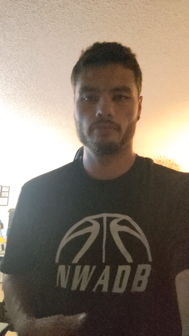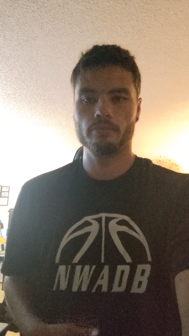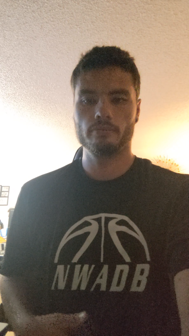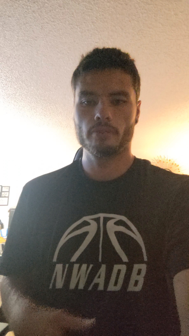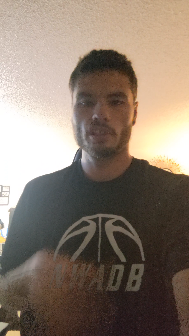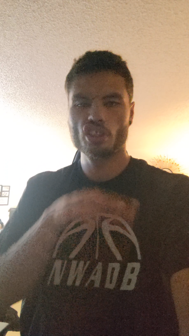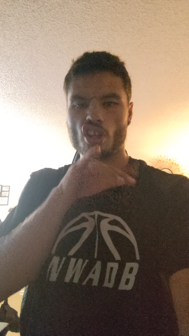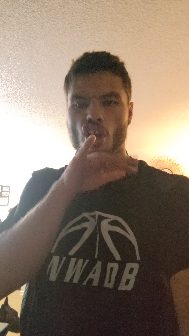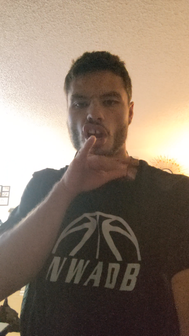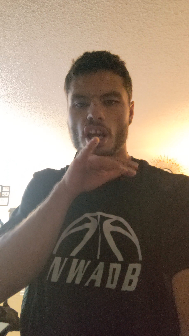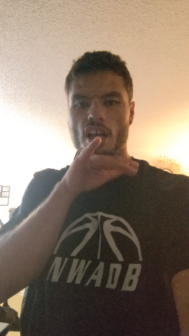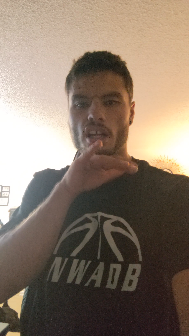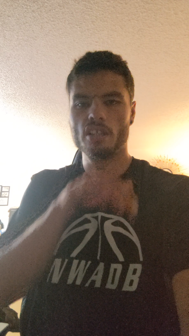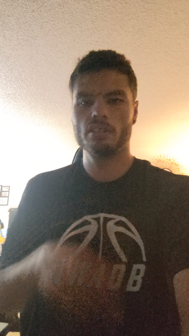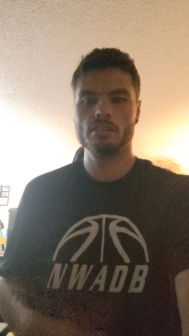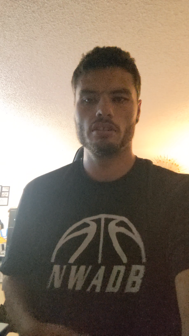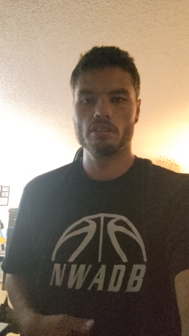naughty